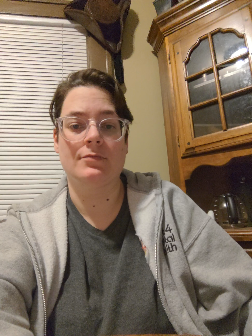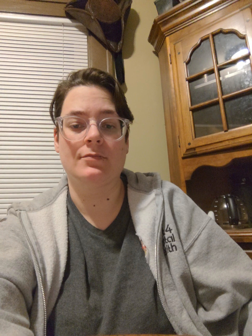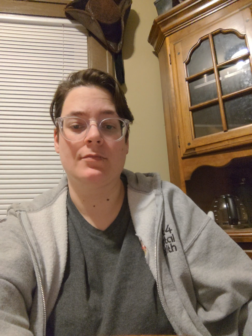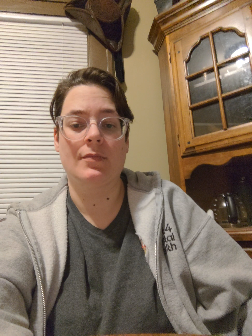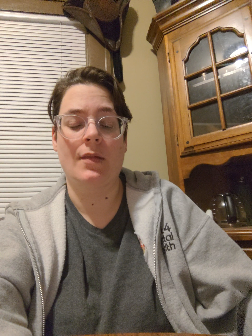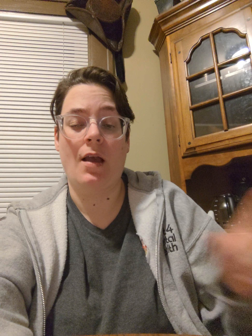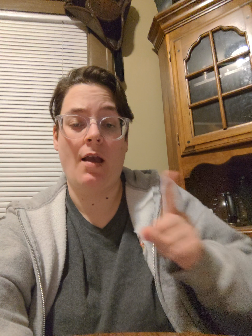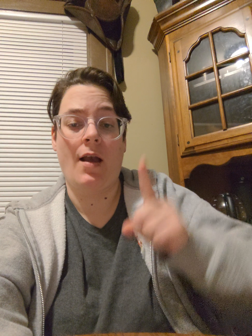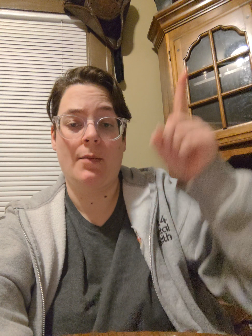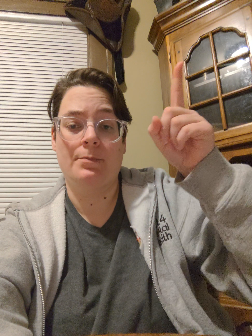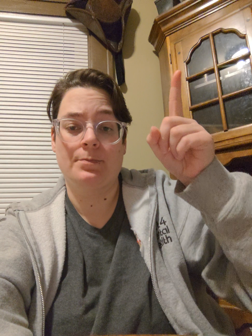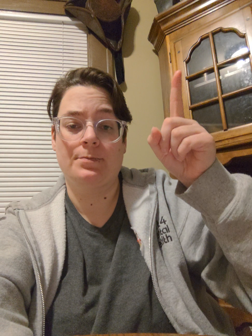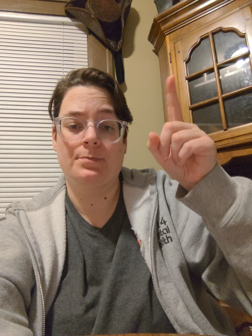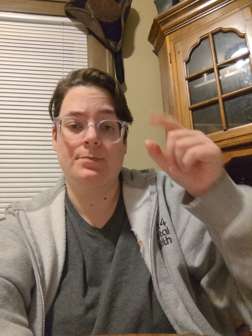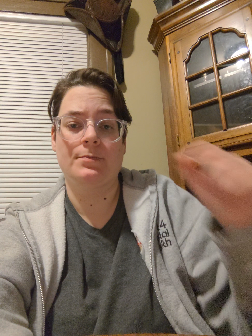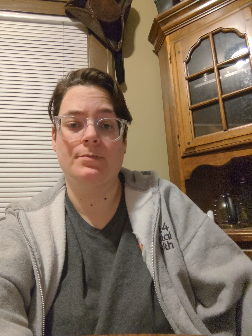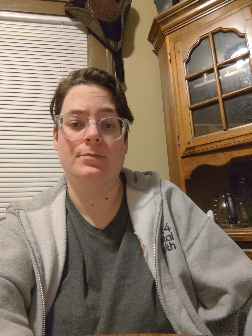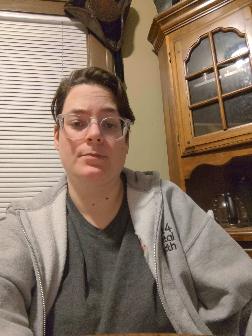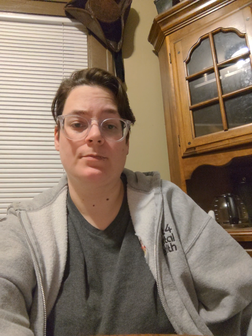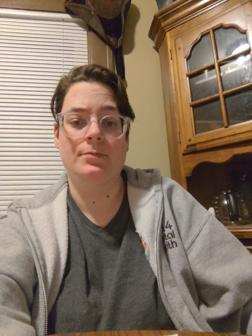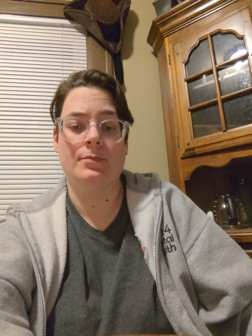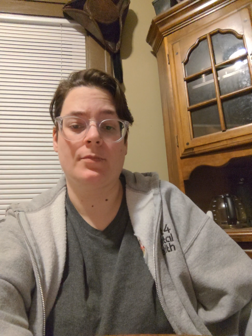up